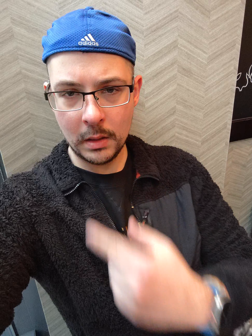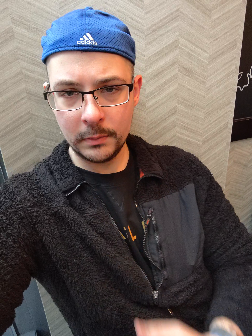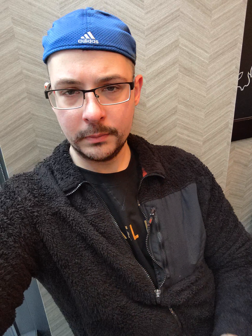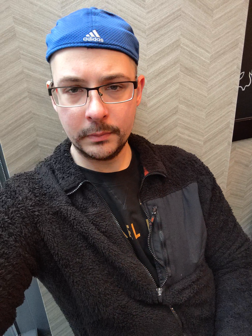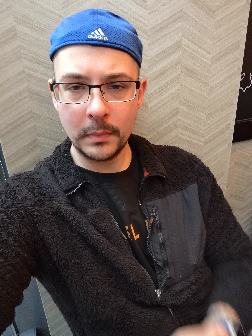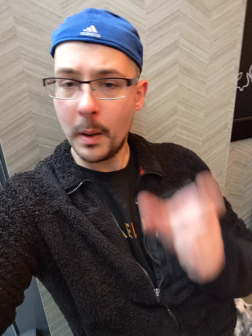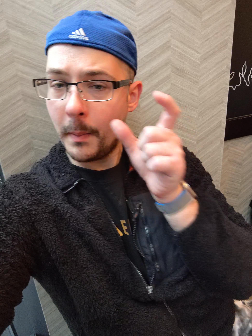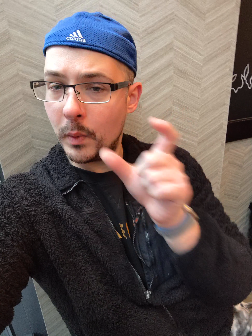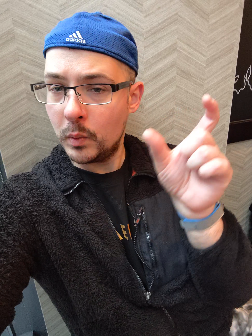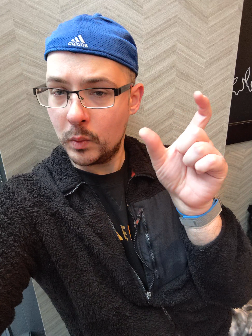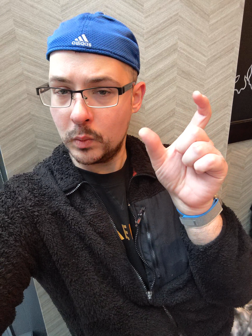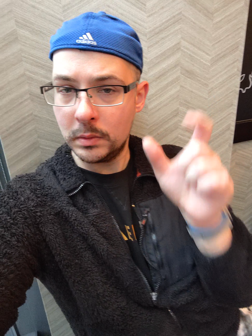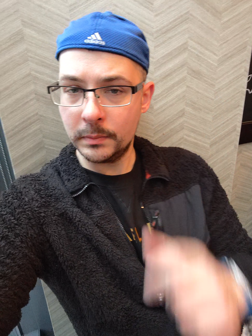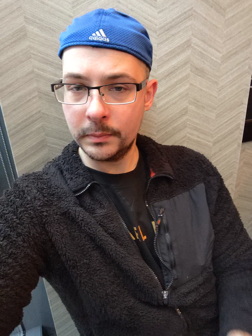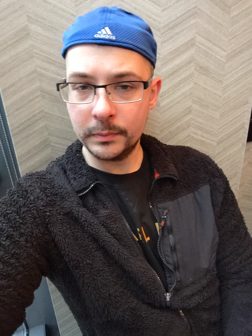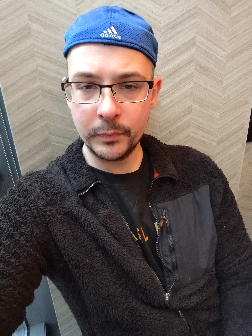moon